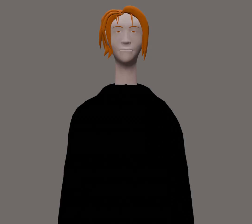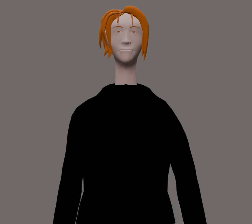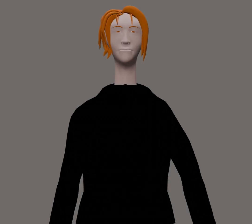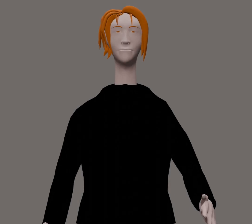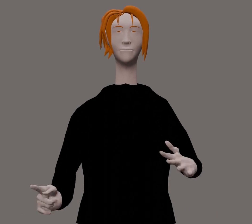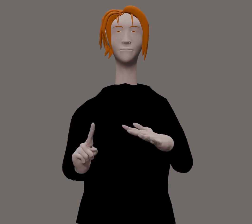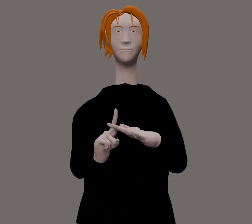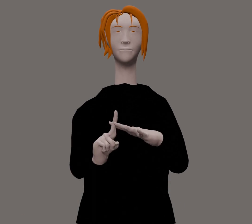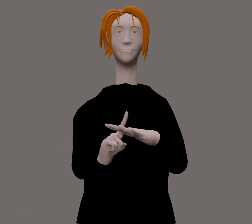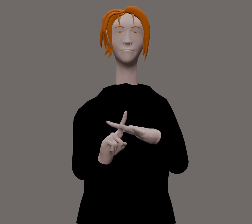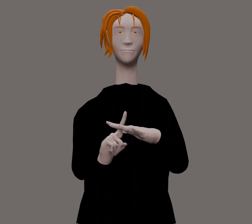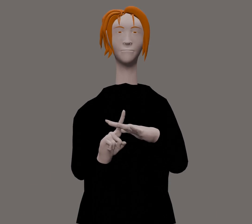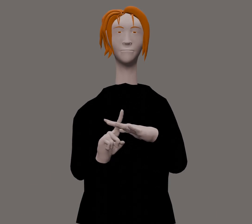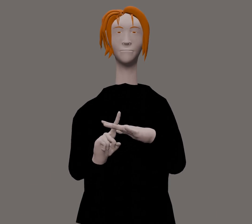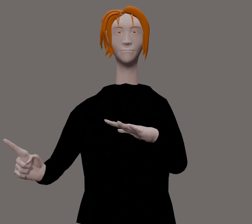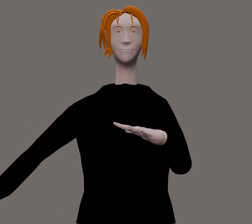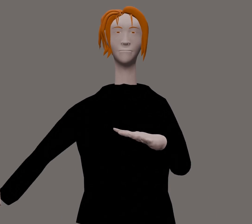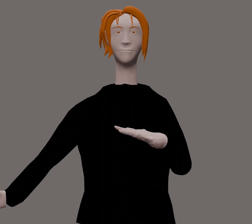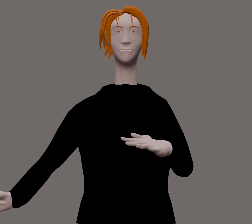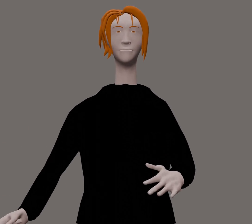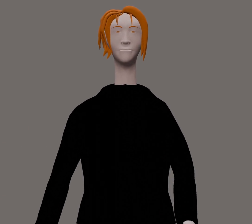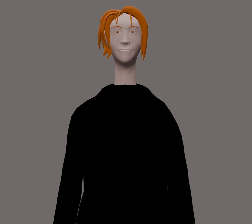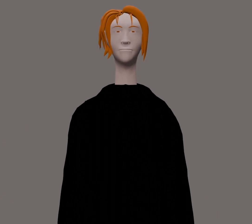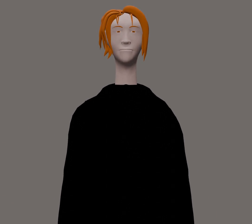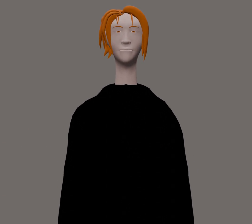Bolt Run